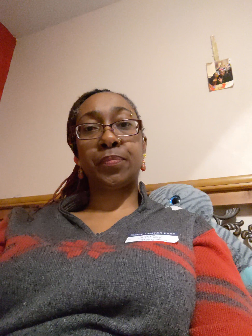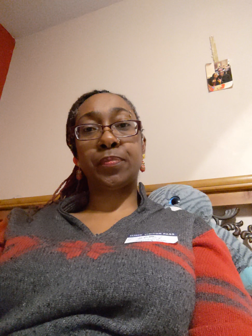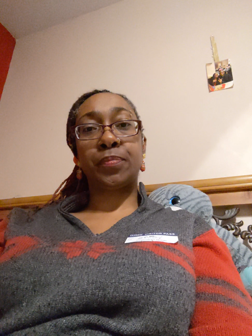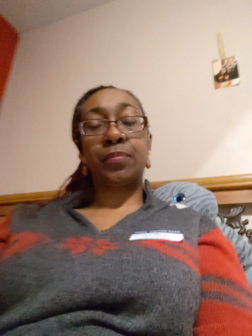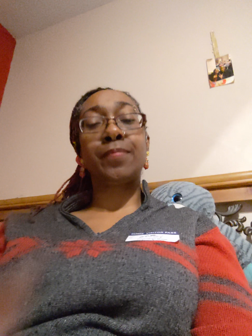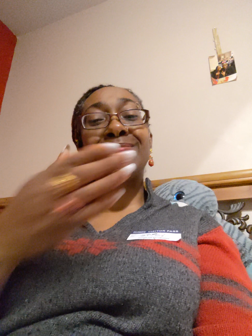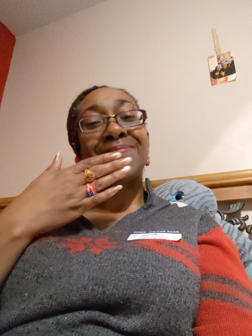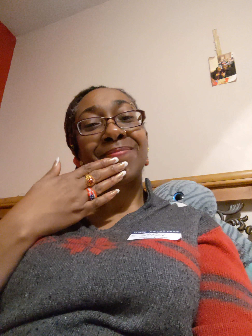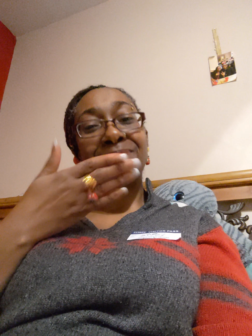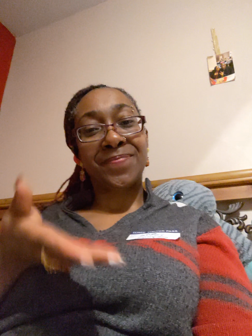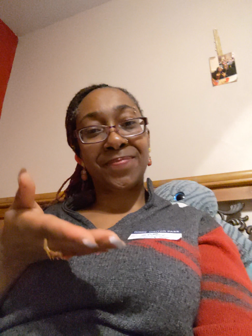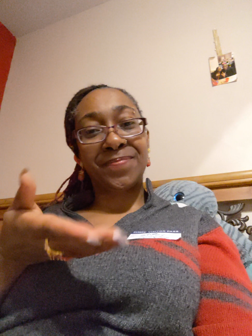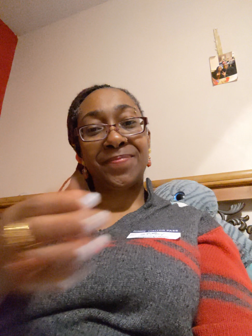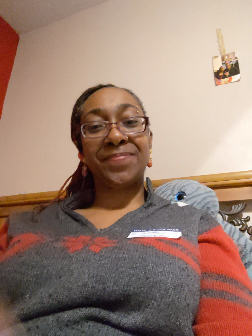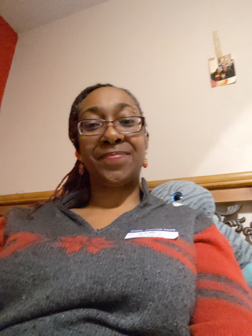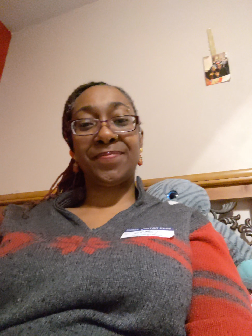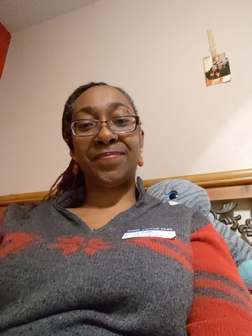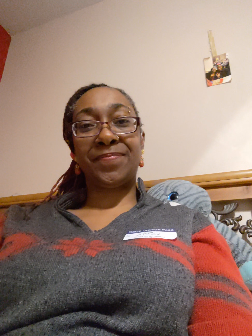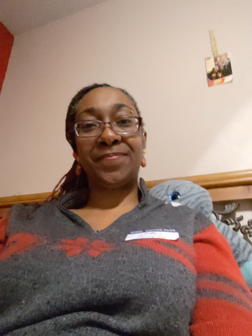thank you